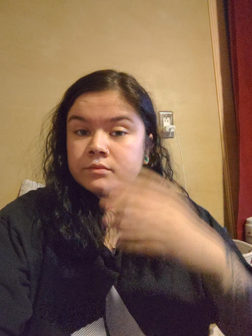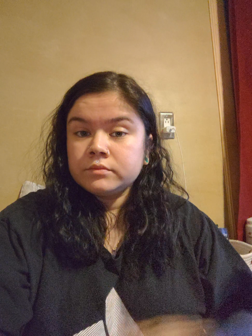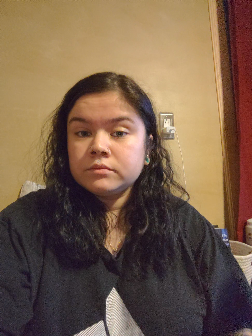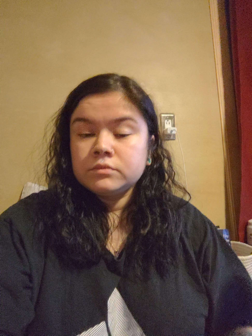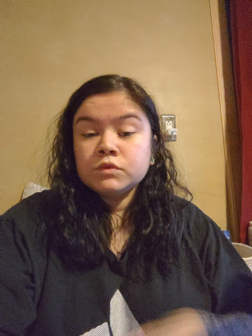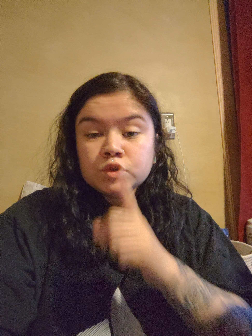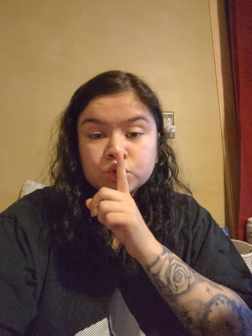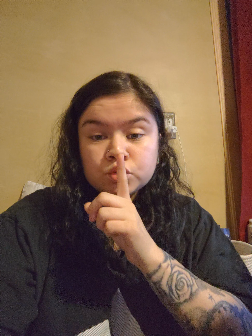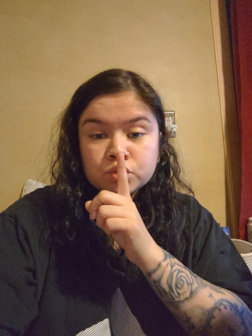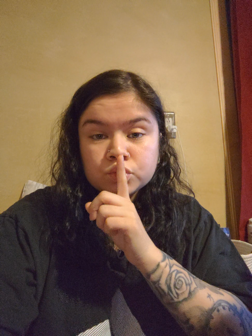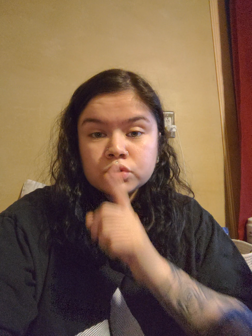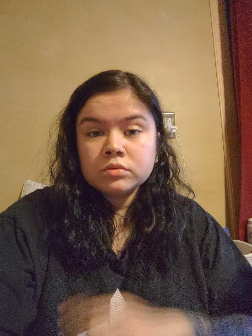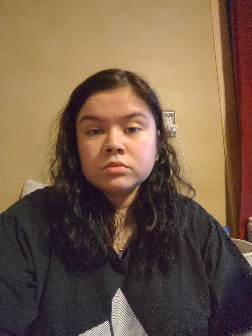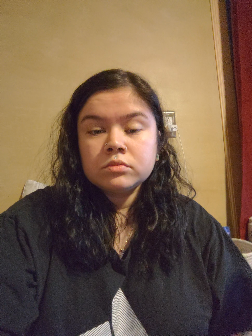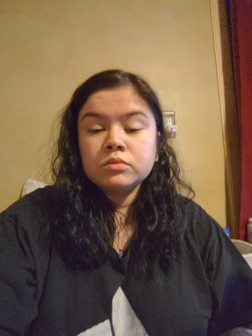shhh